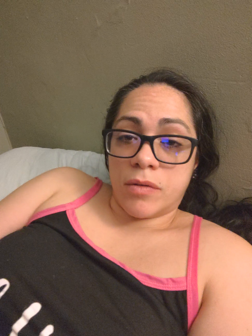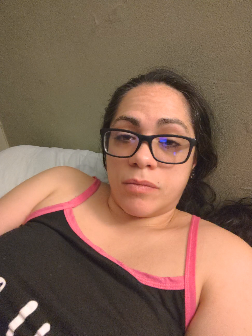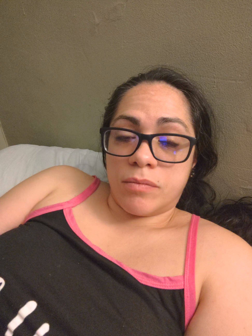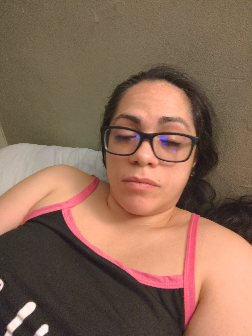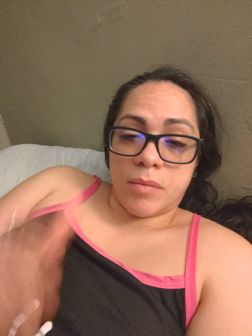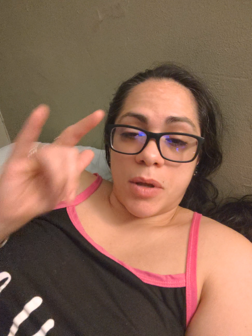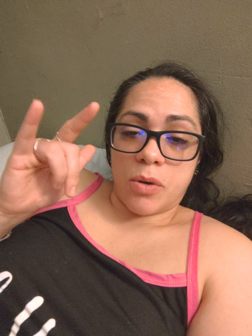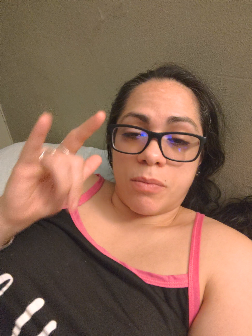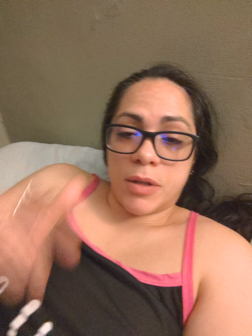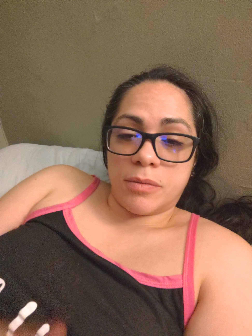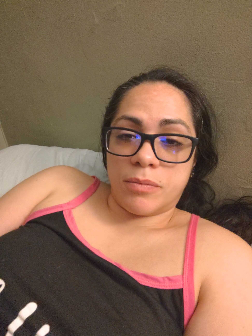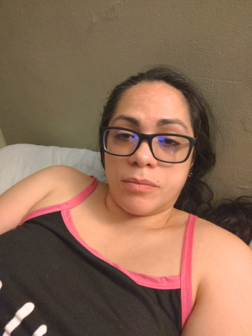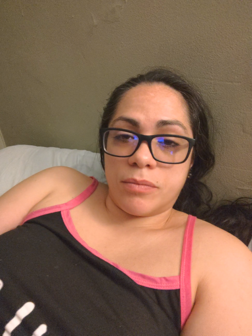airplane